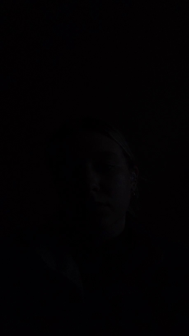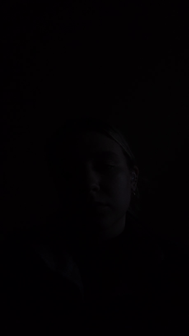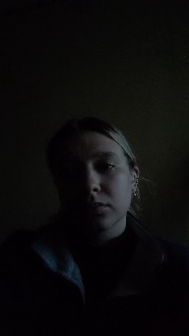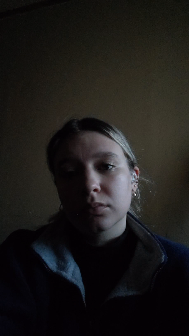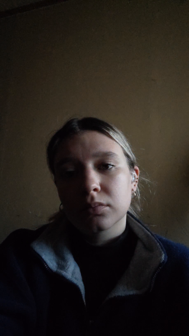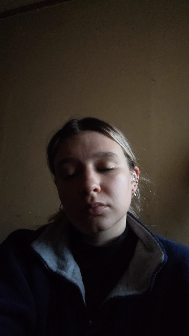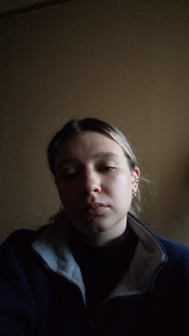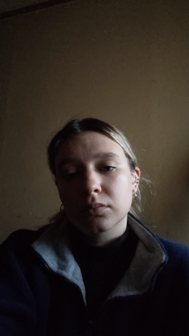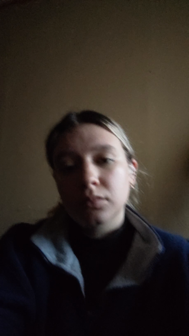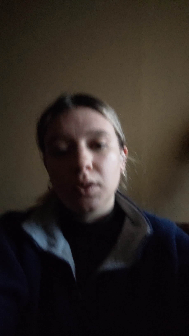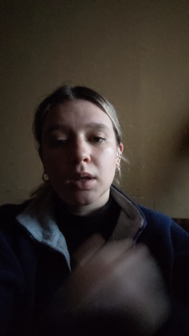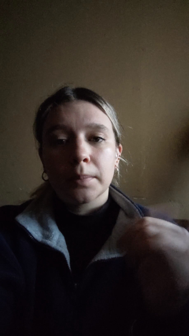party